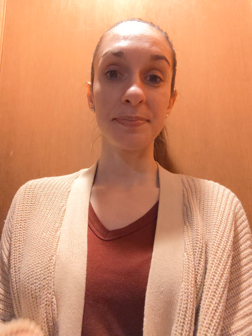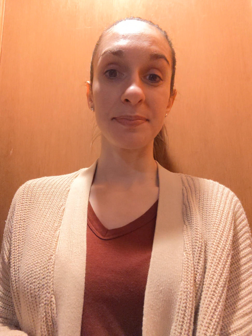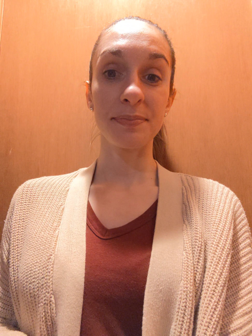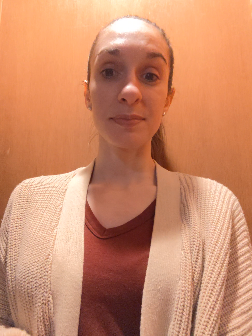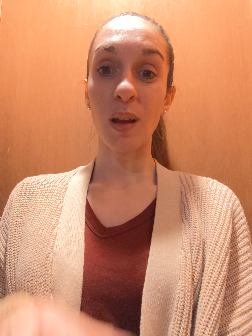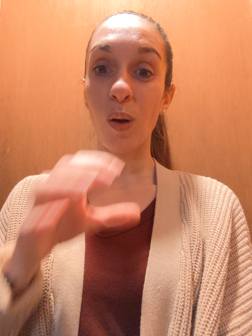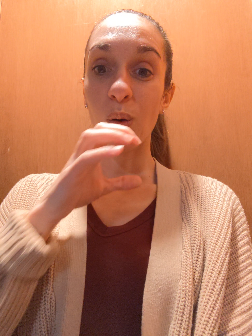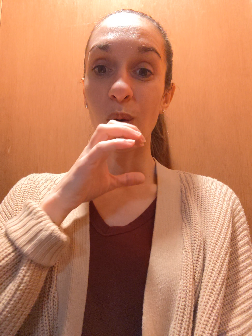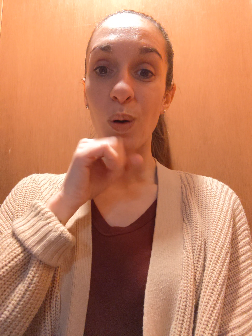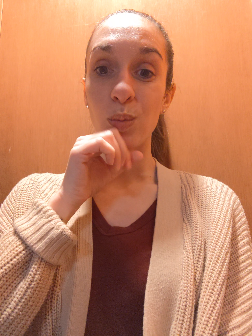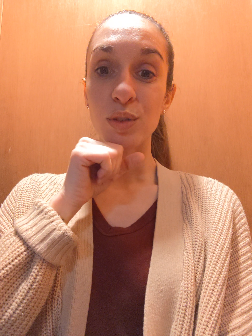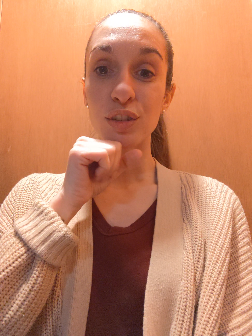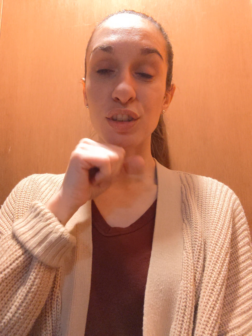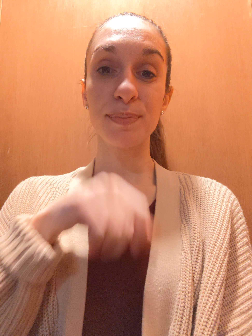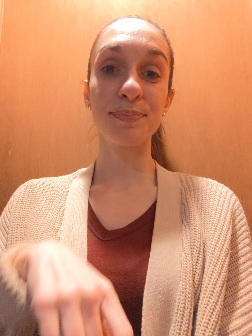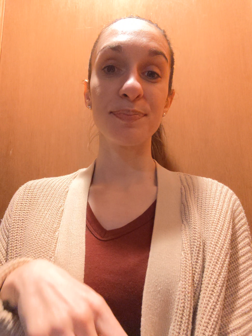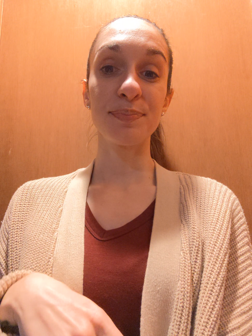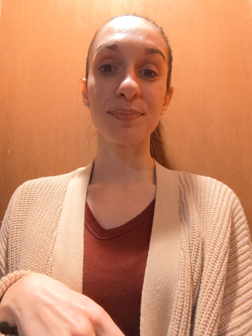orange